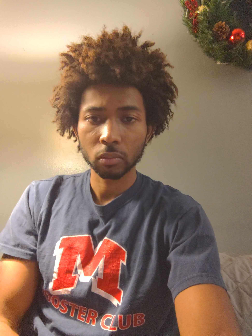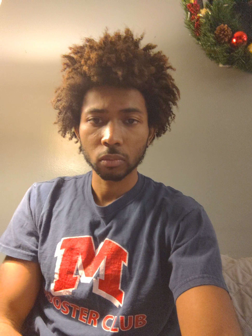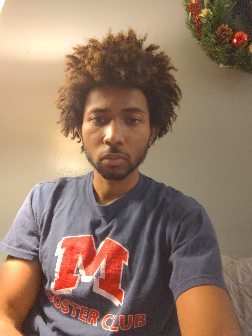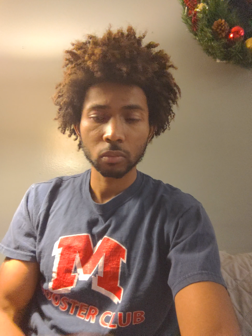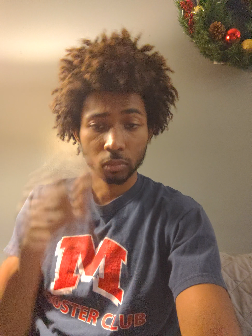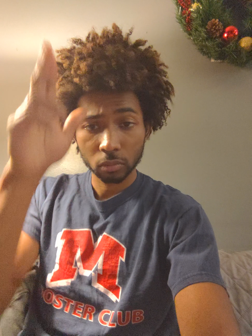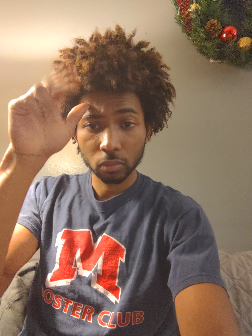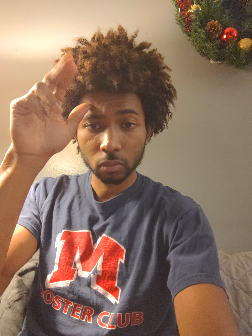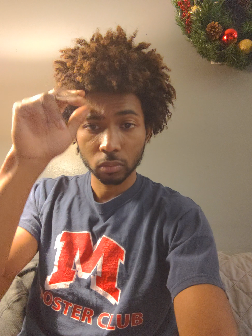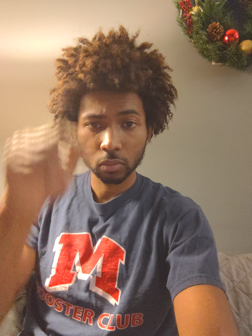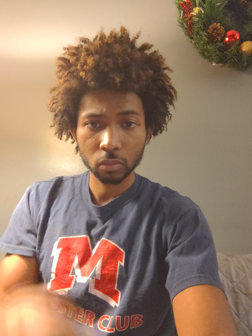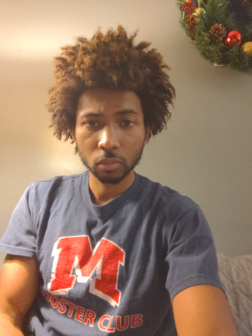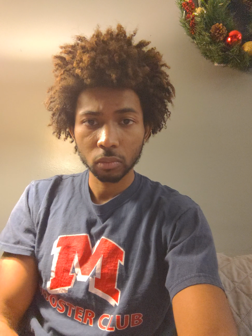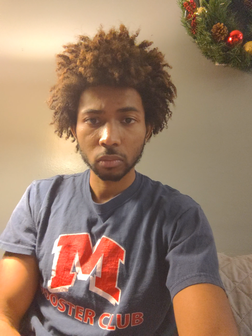horse